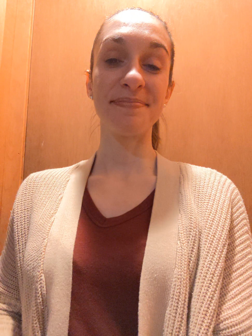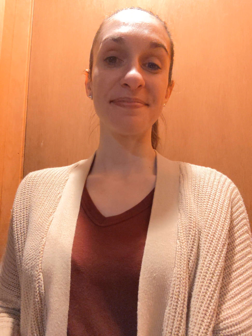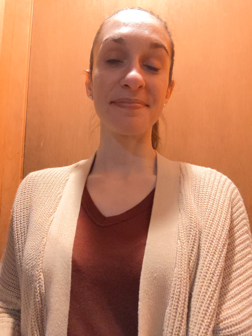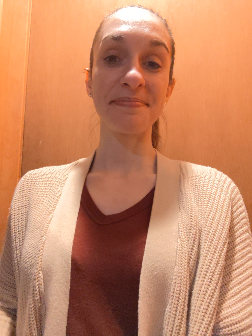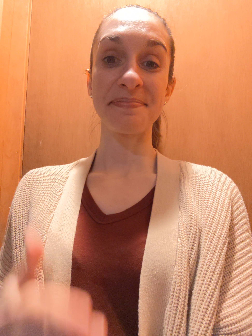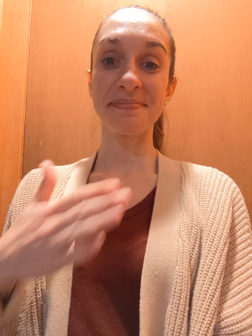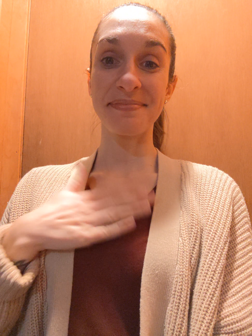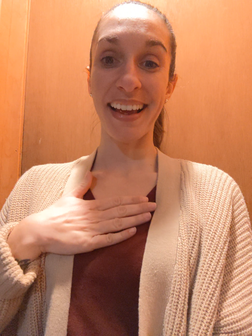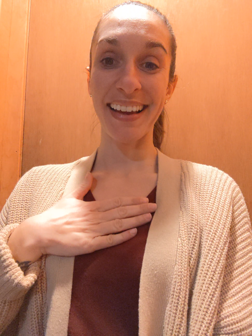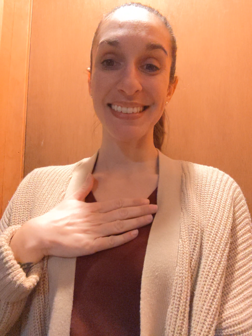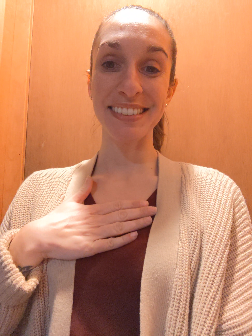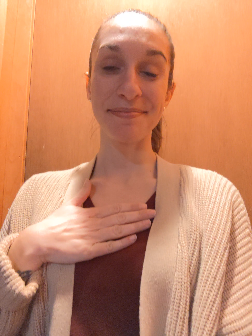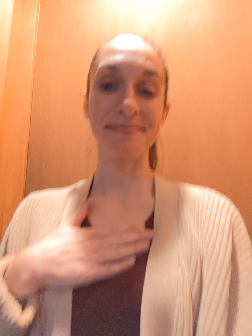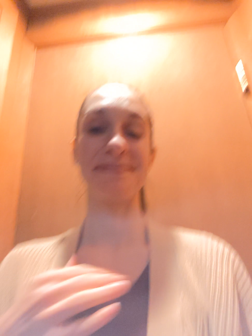my